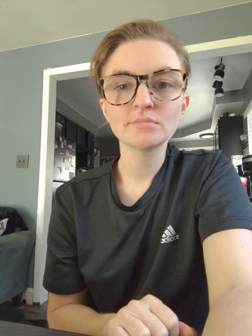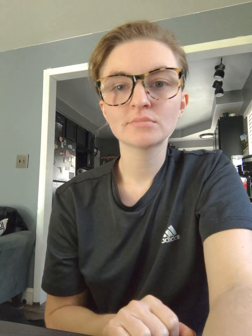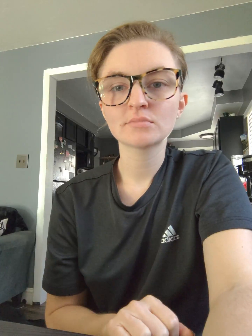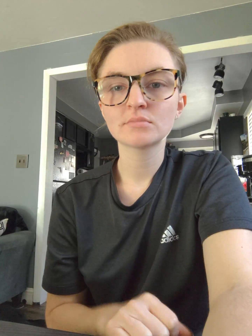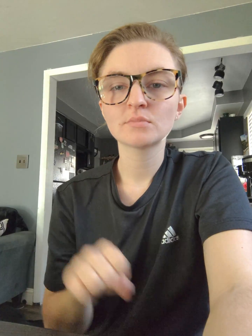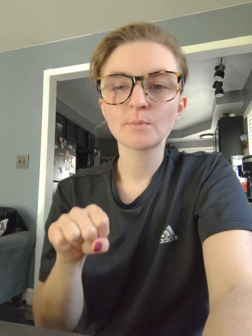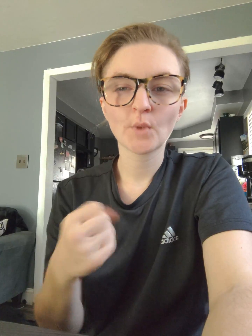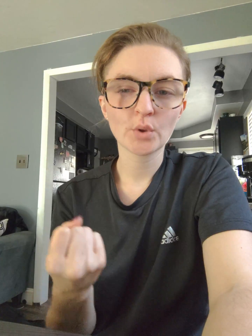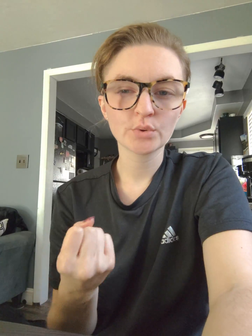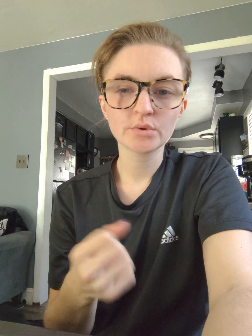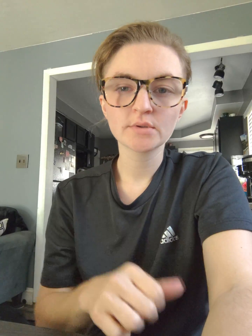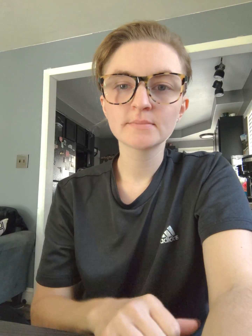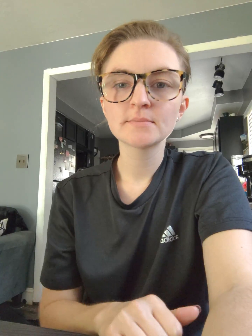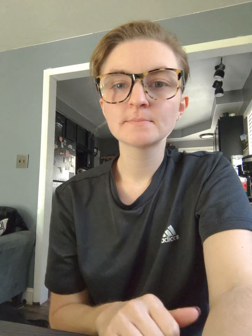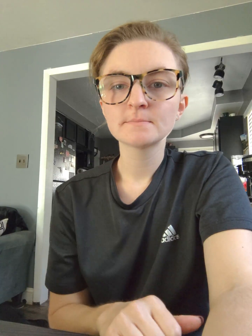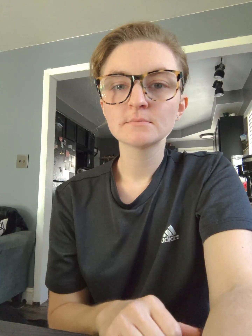broken